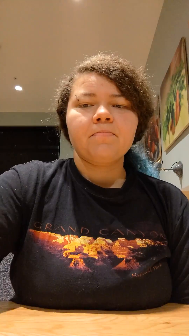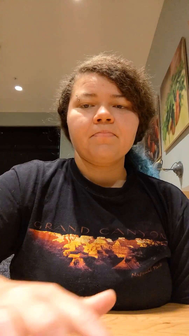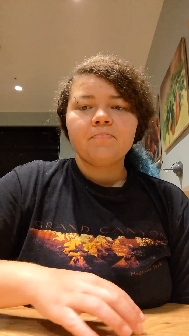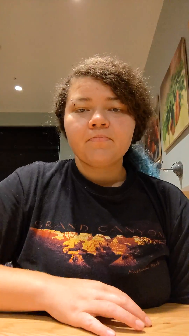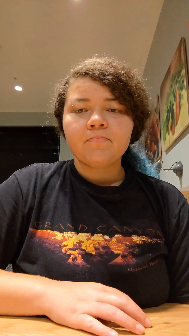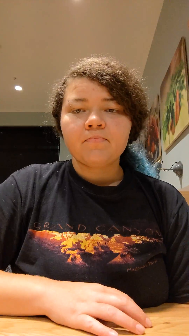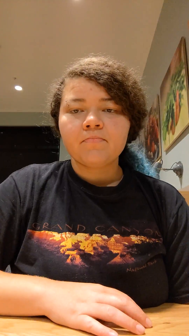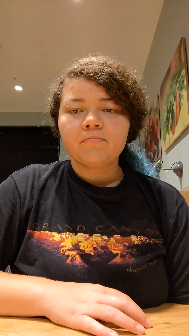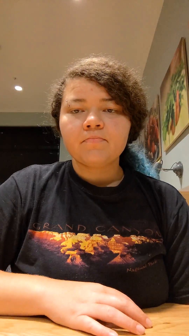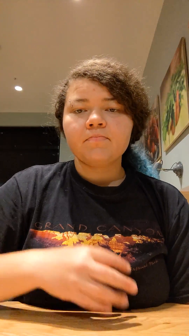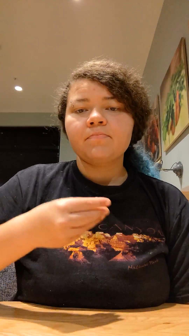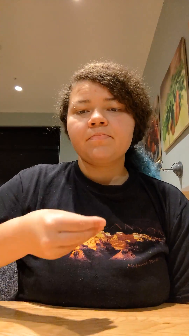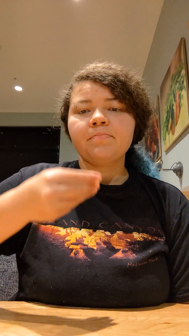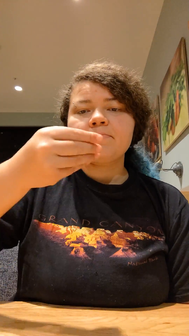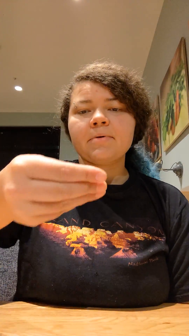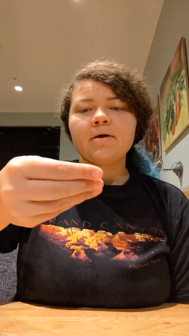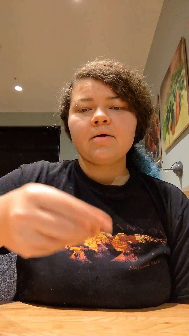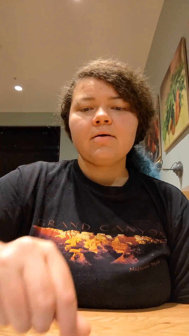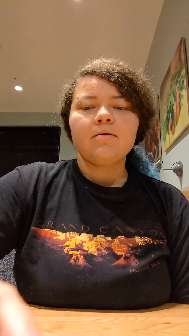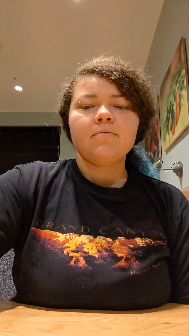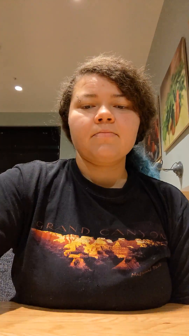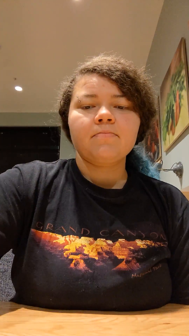buy